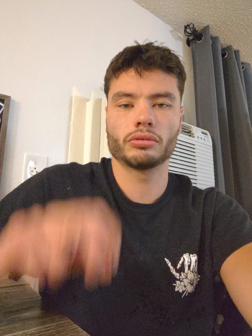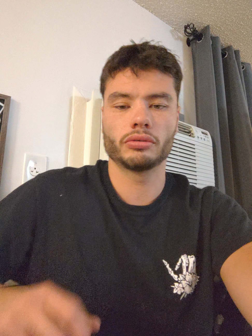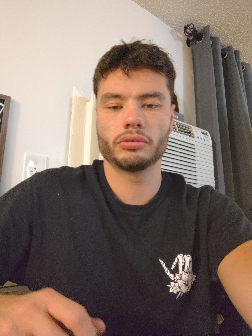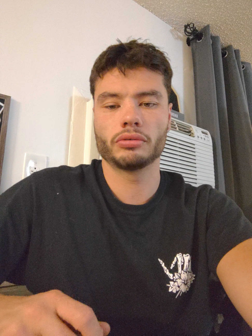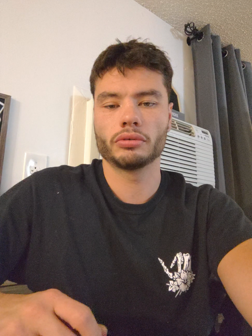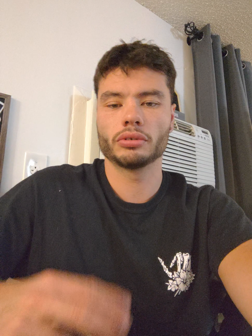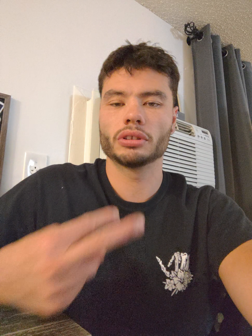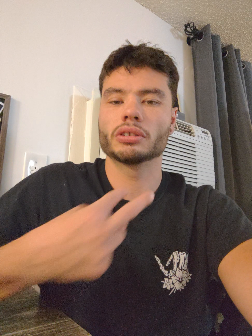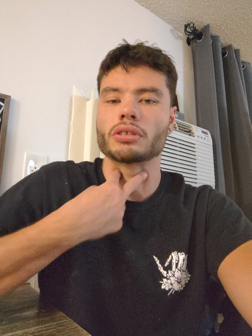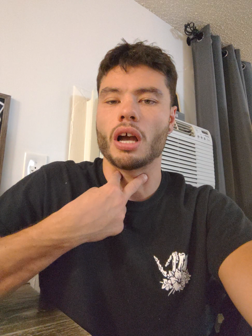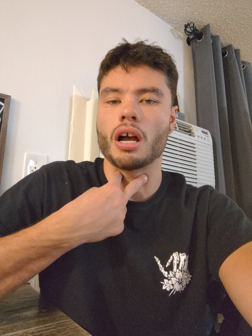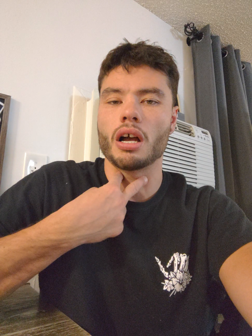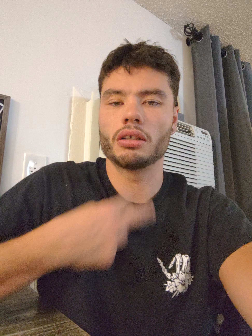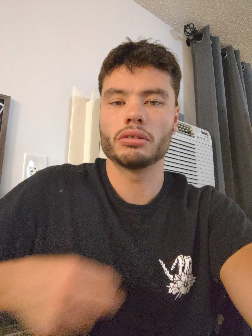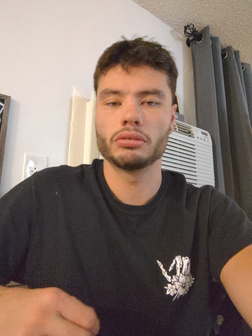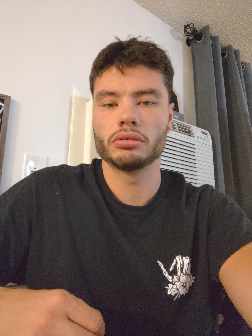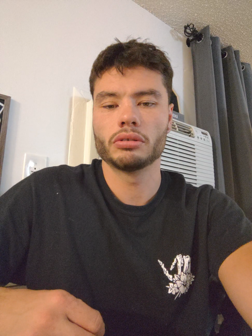stuck